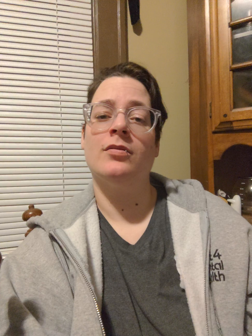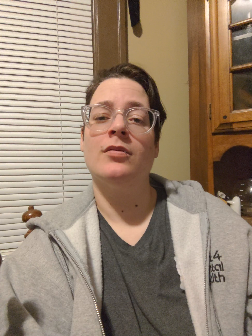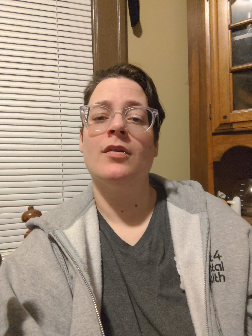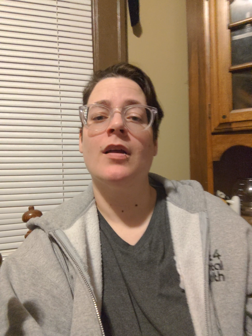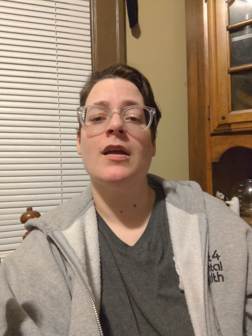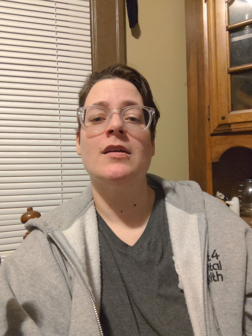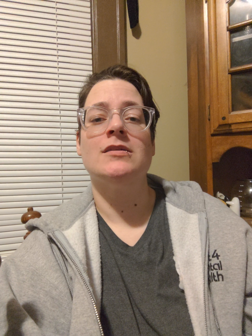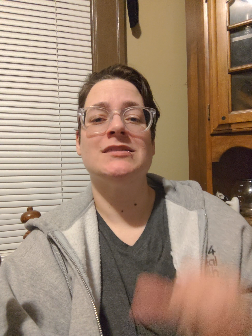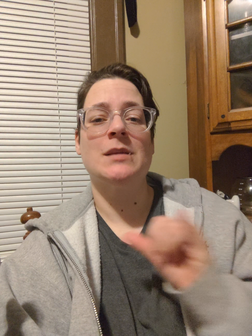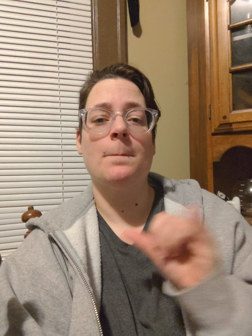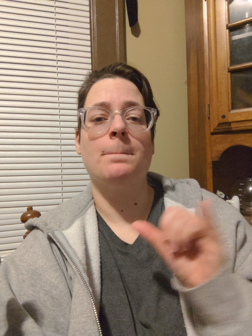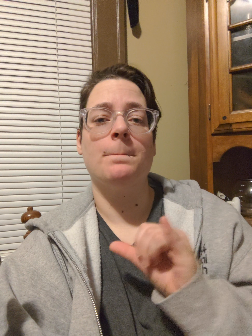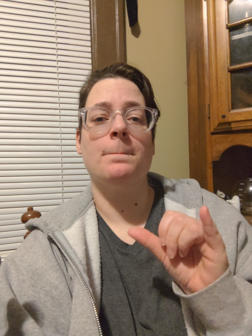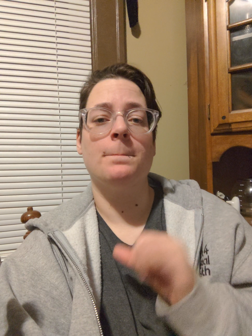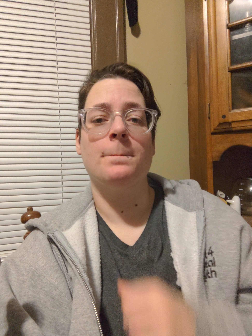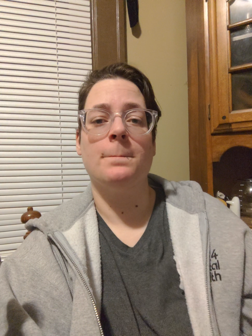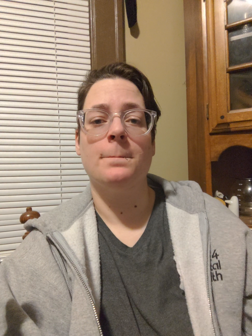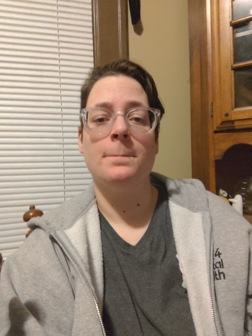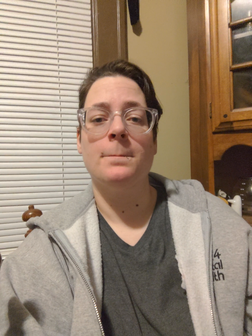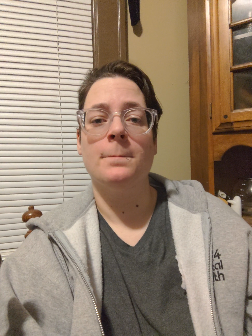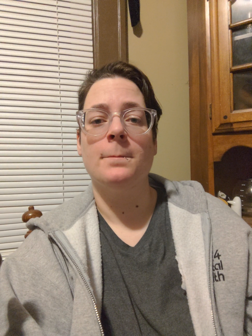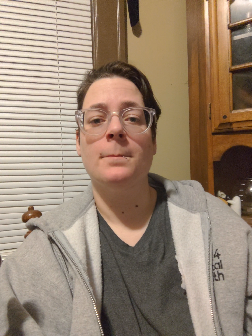same